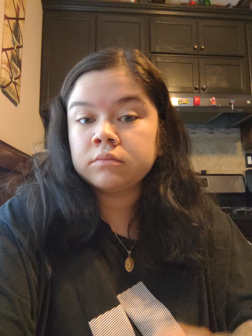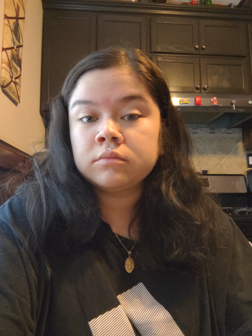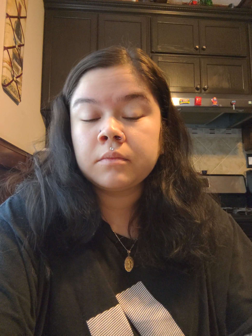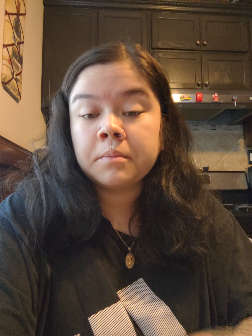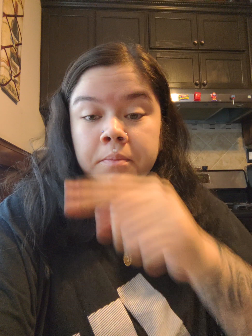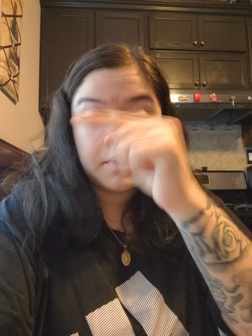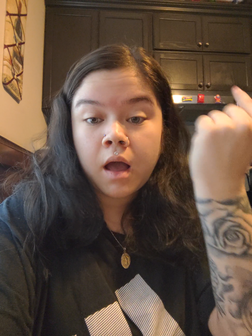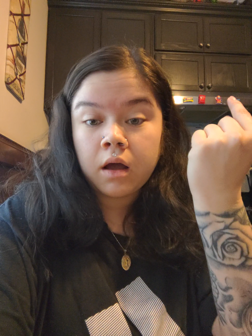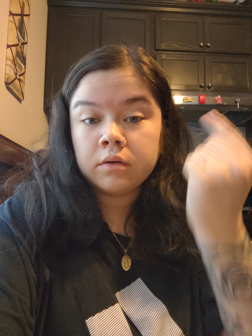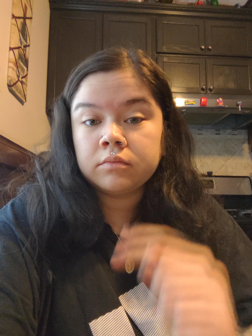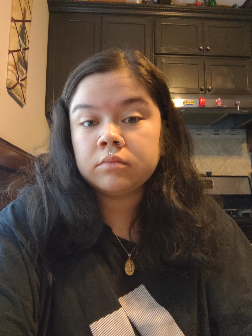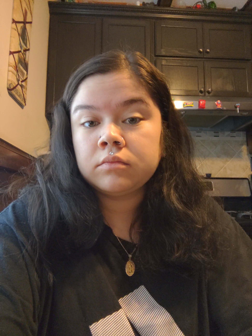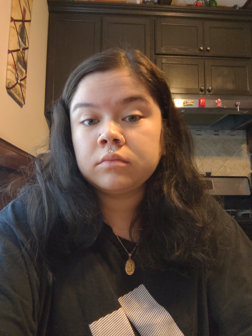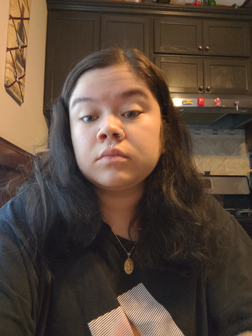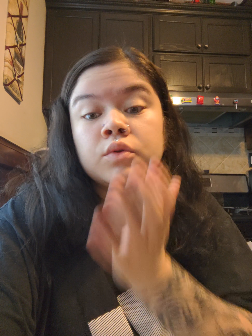black